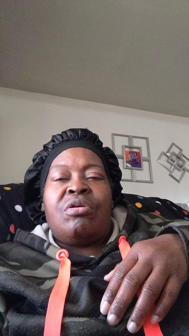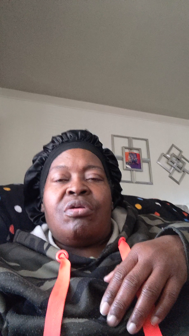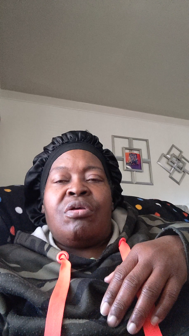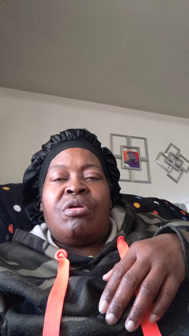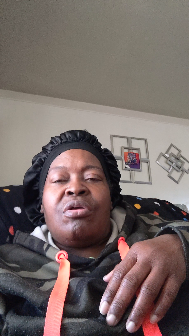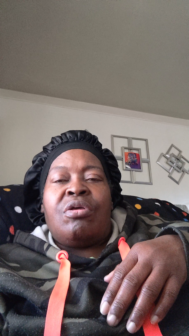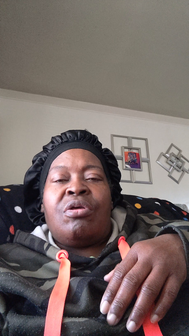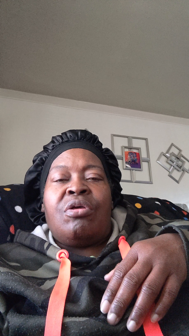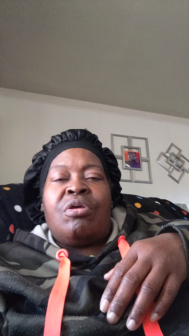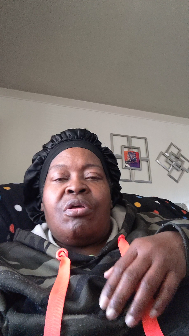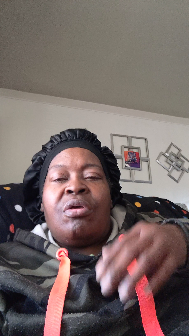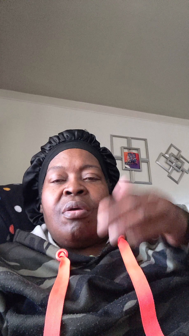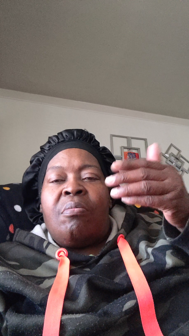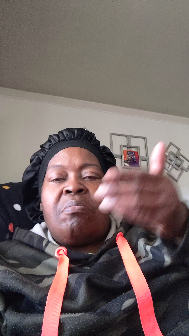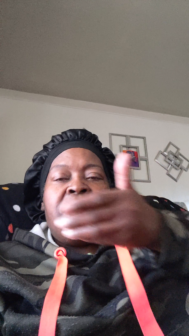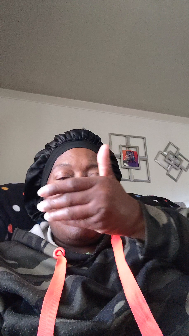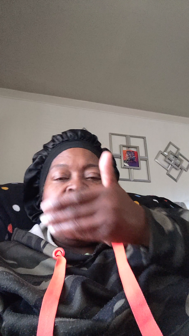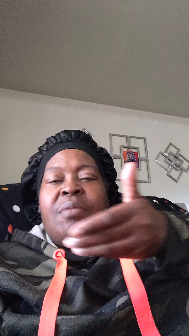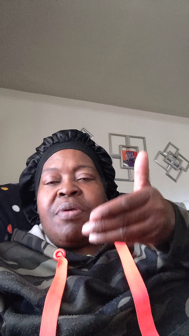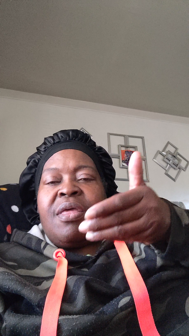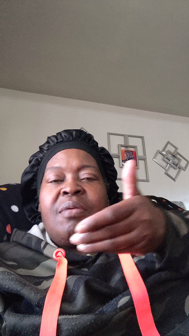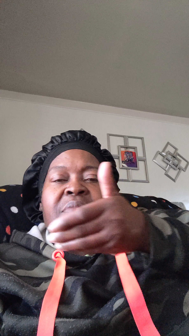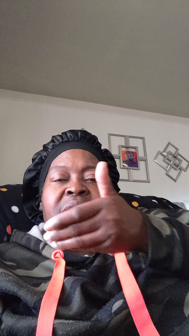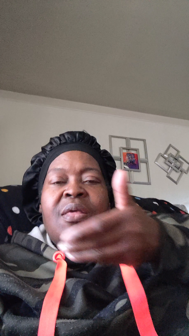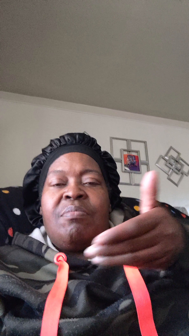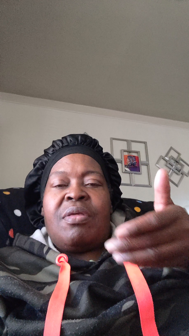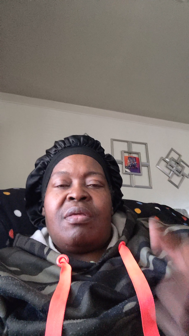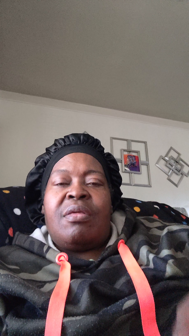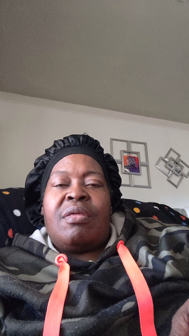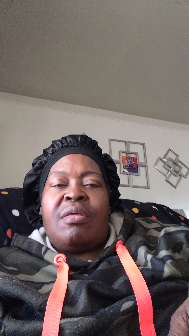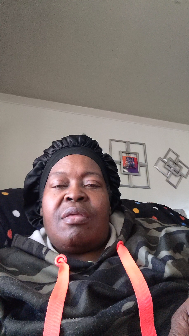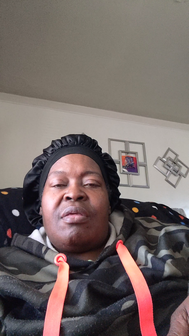baby